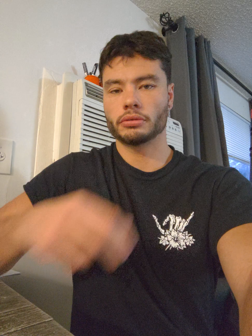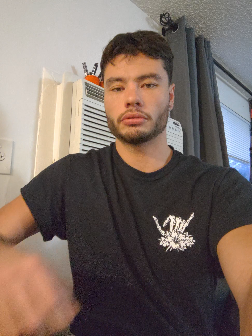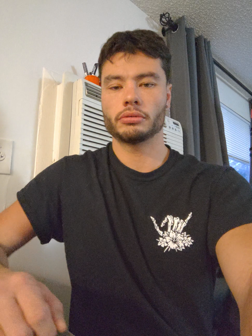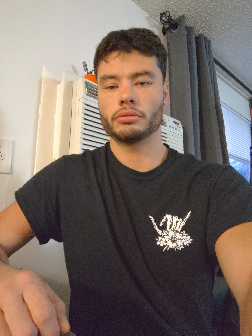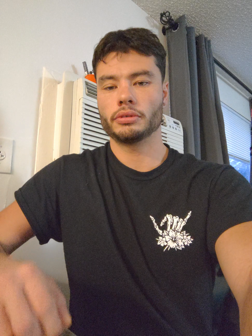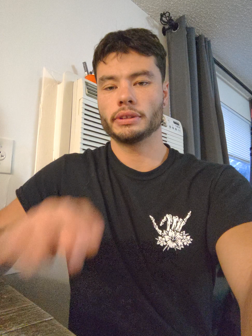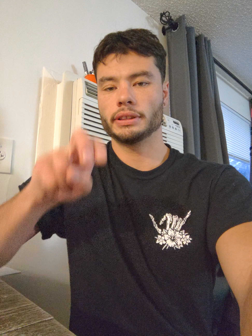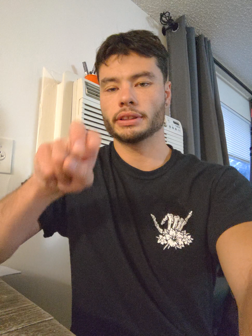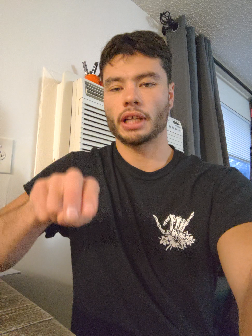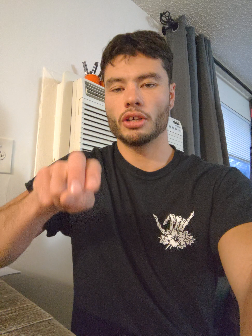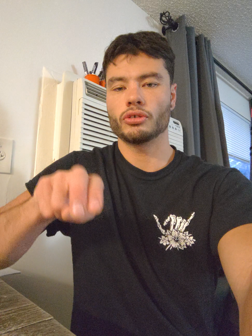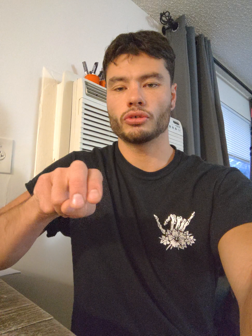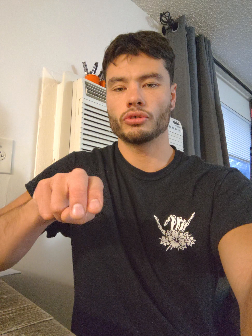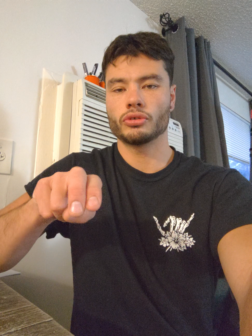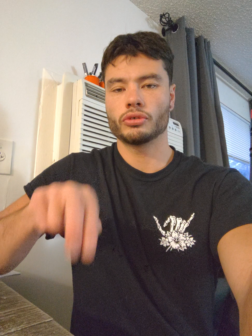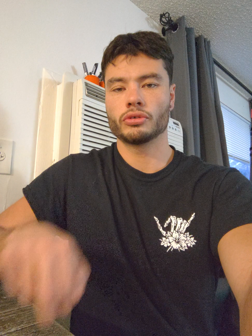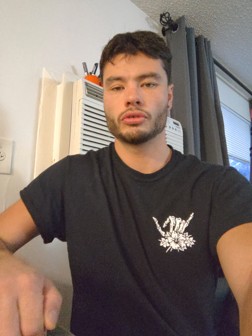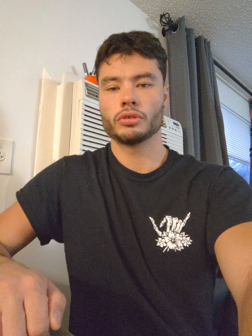chair